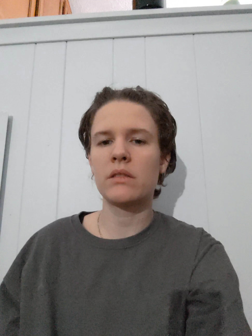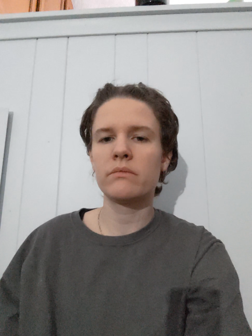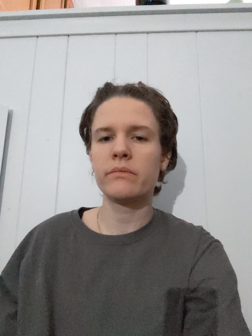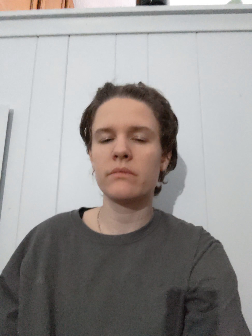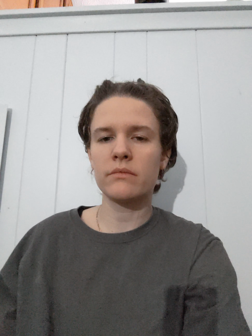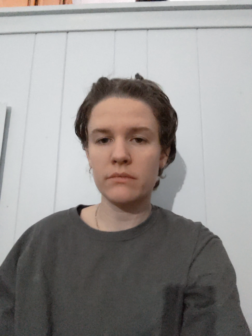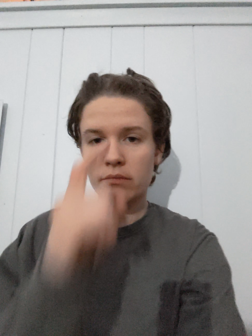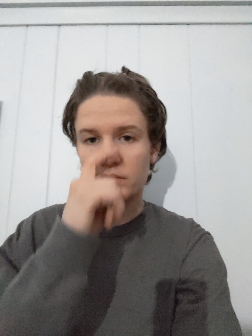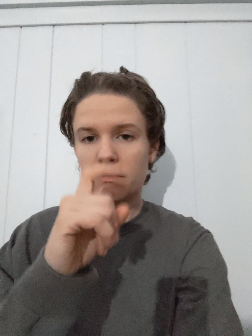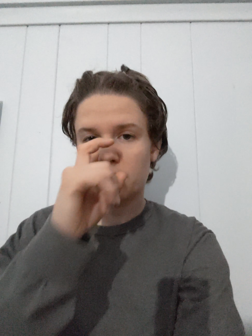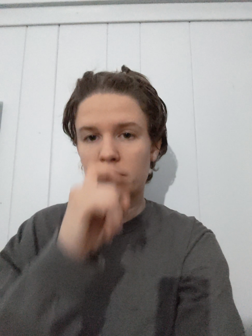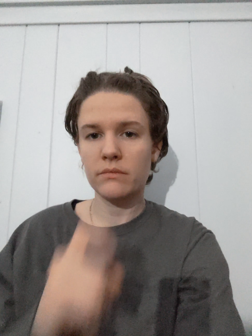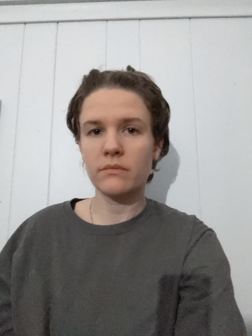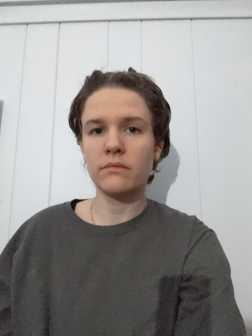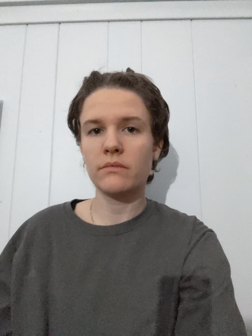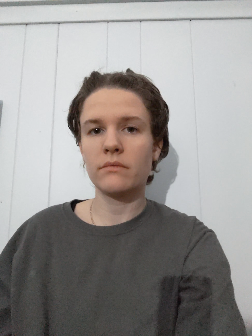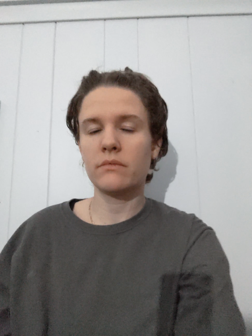doll